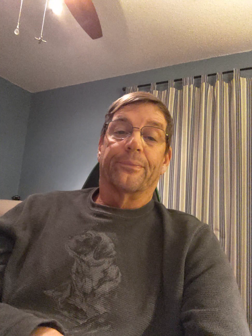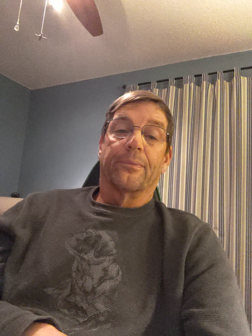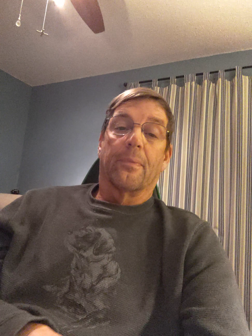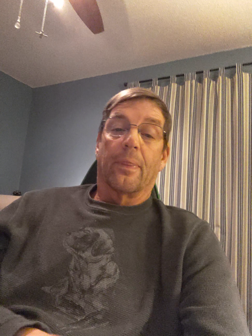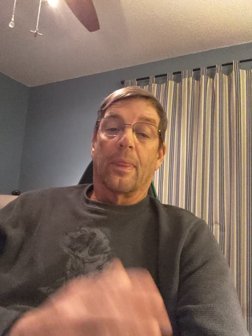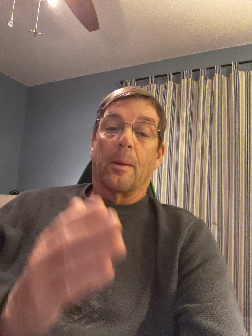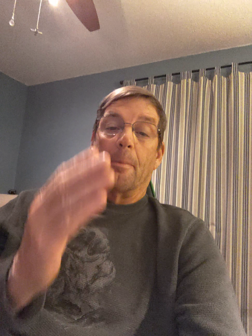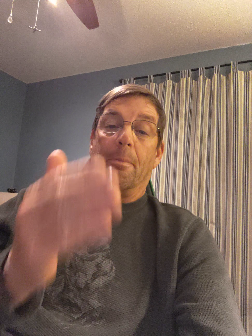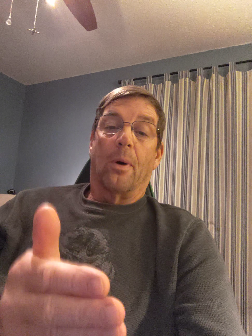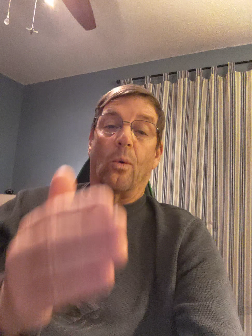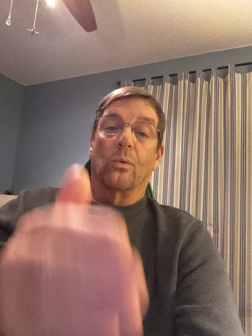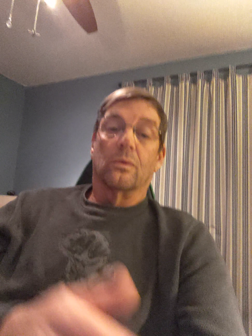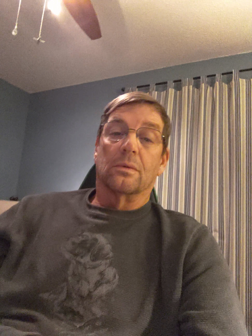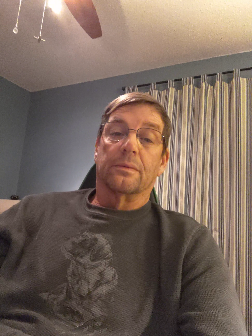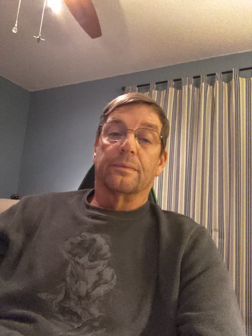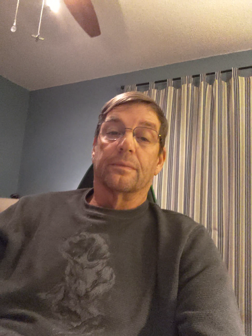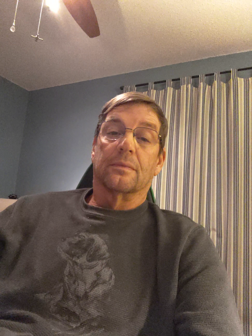boat